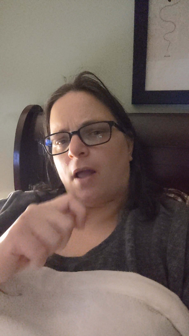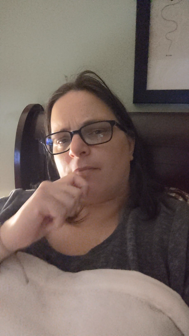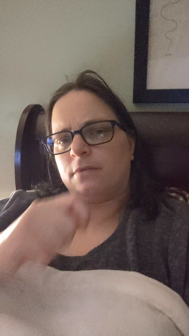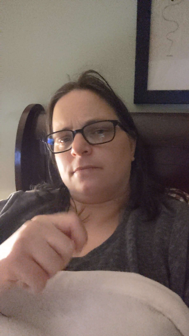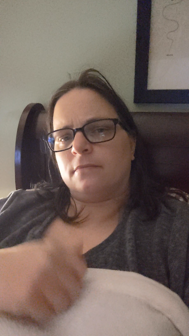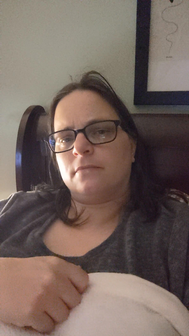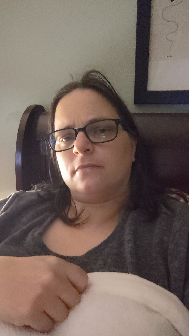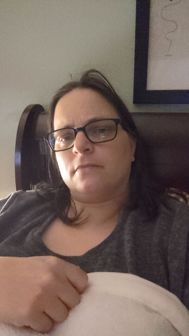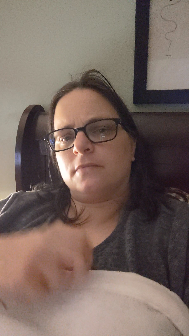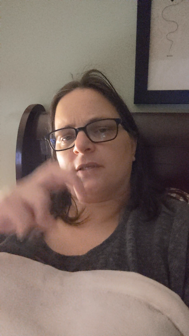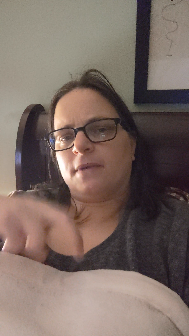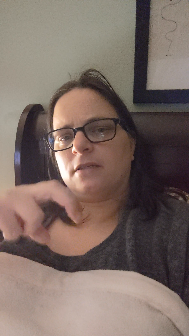potato